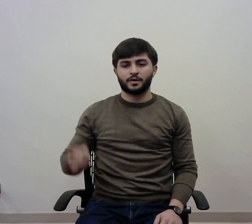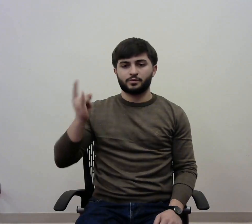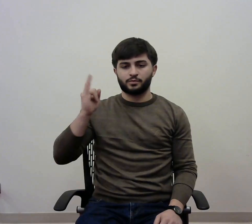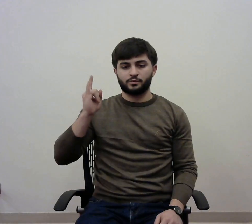uşaq